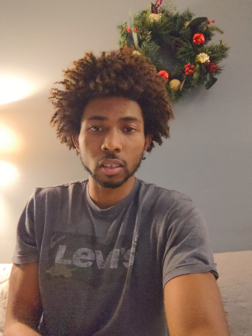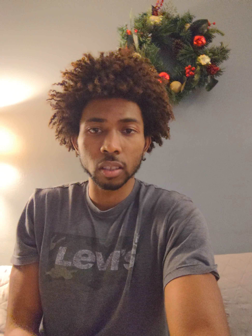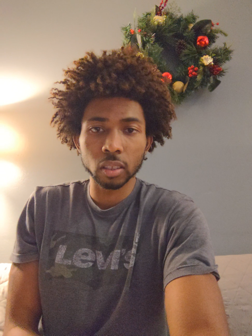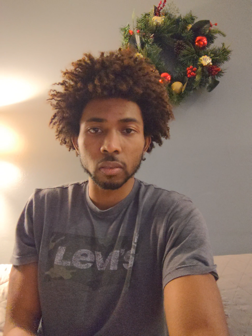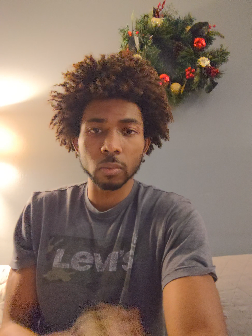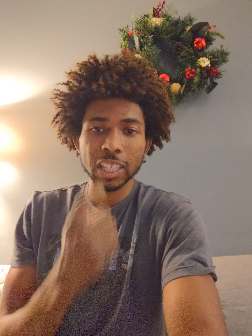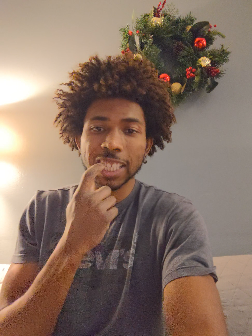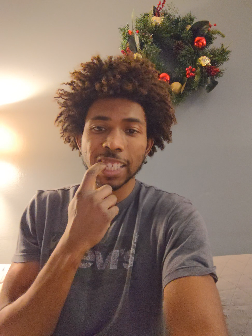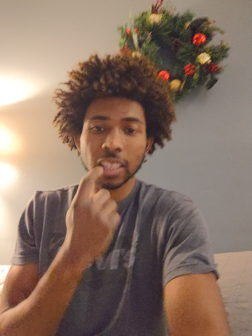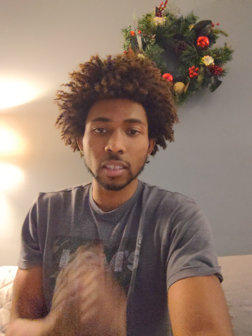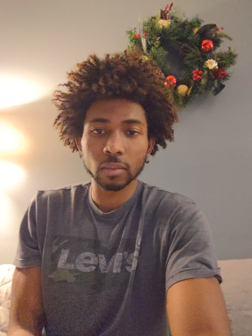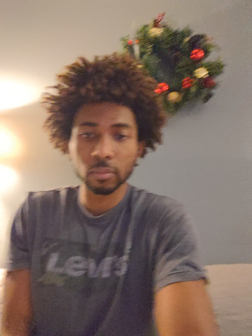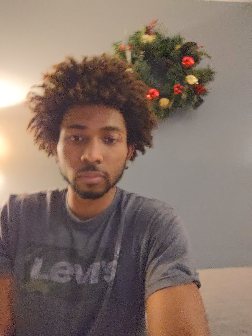tooth